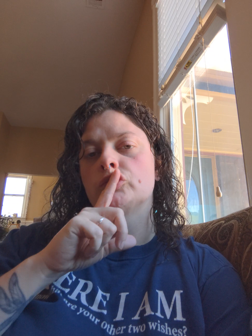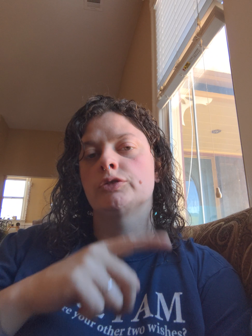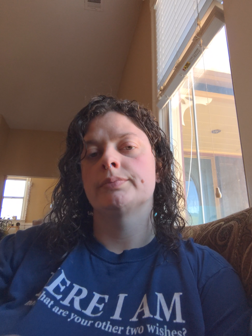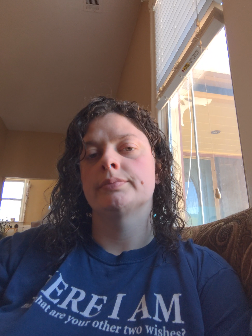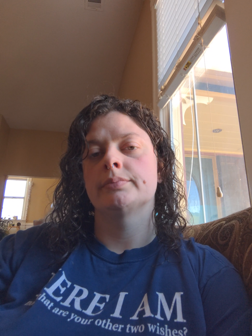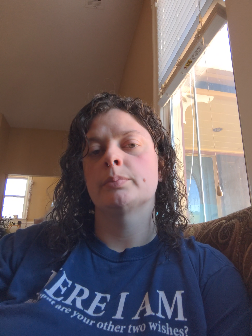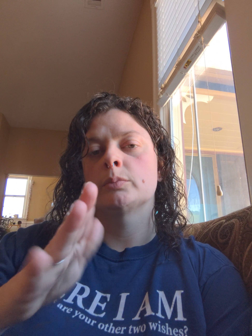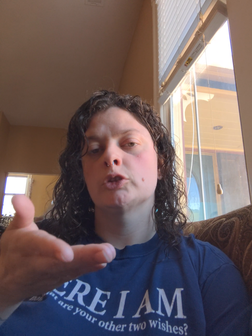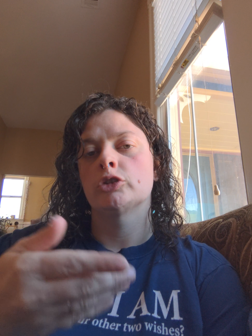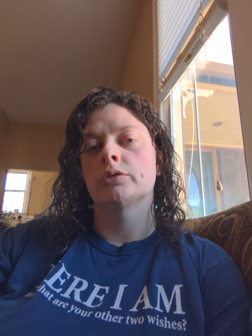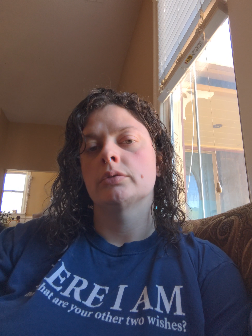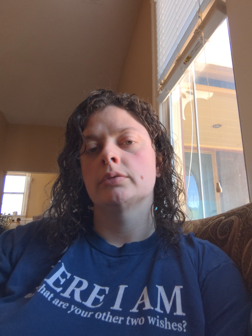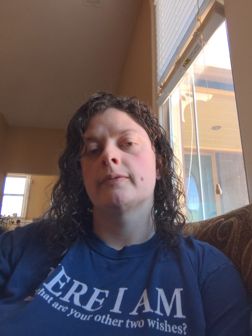book